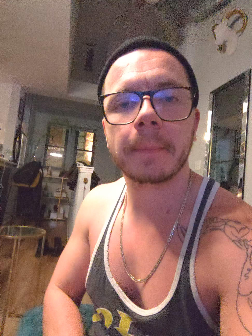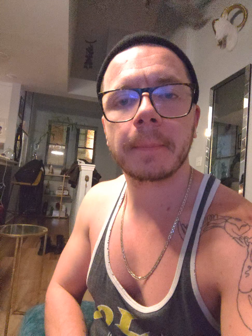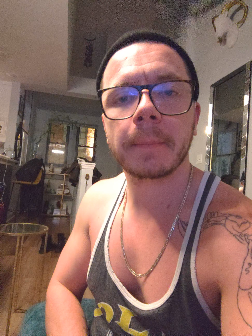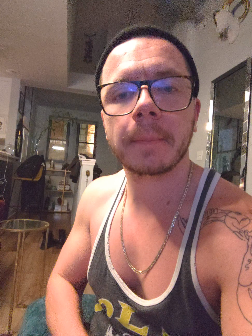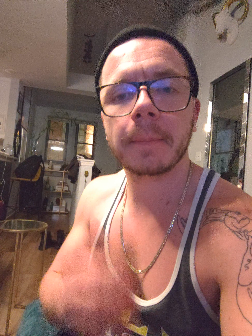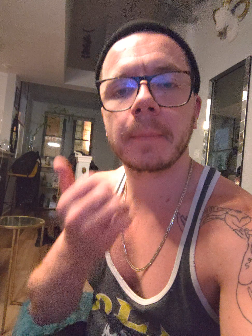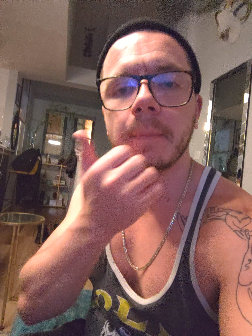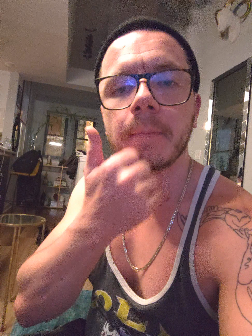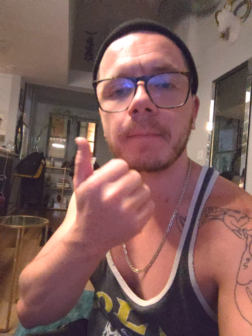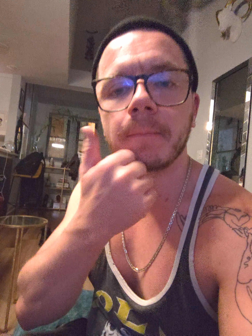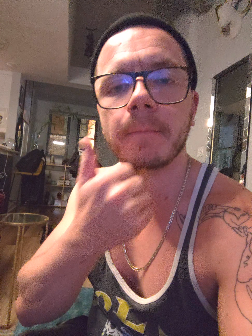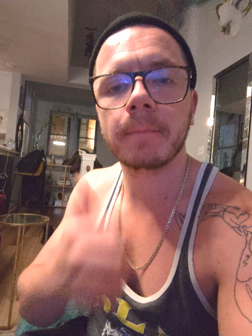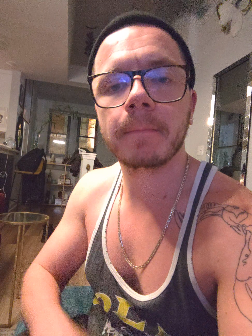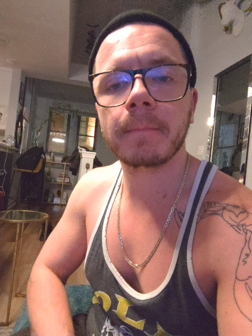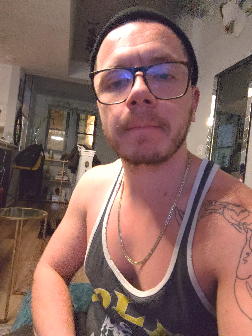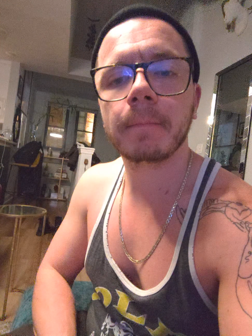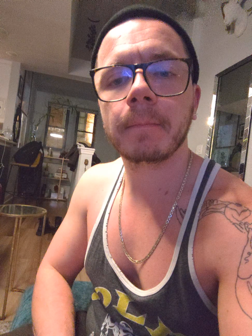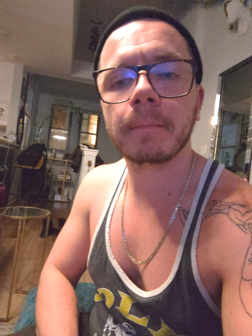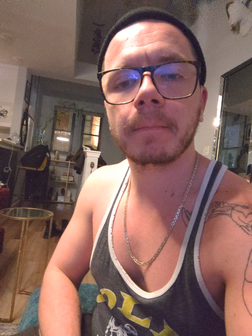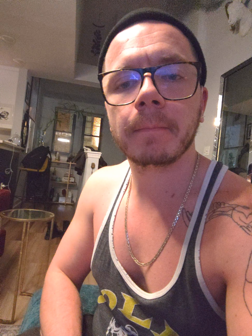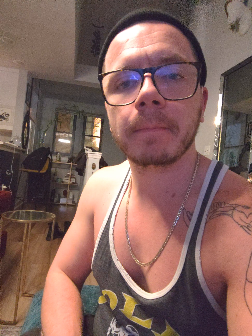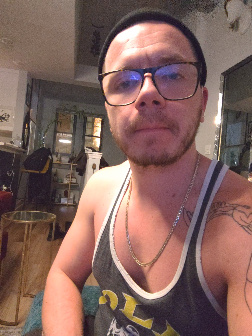underwear